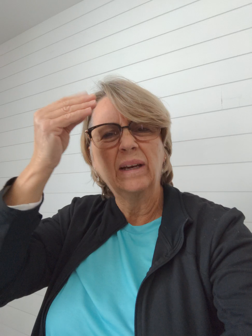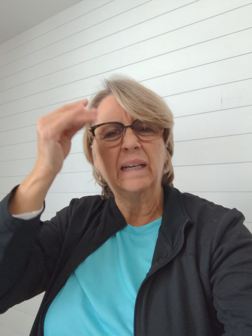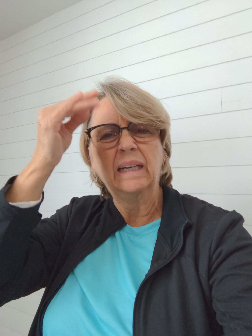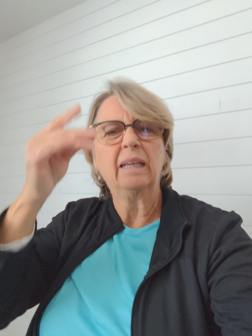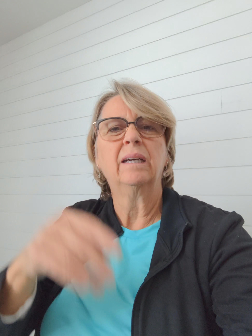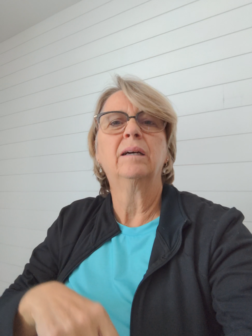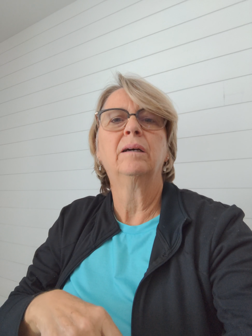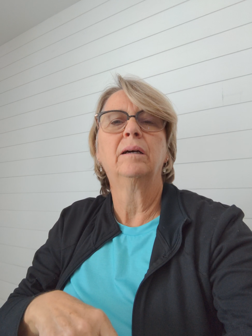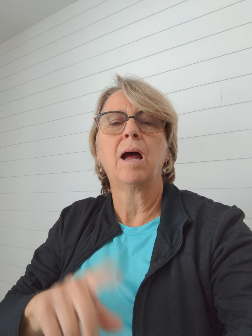think